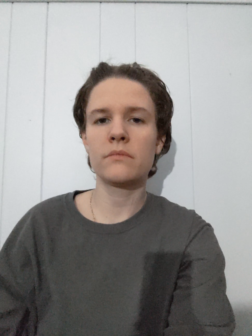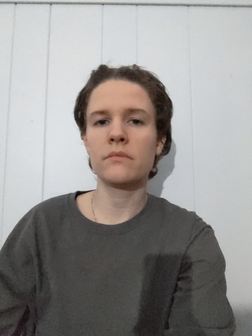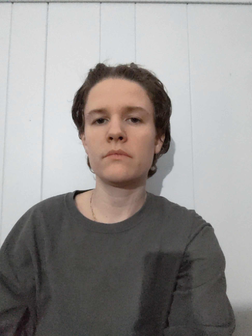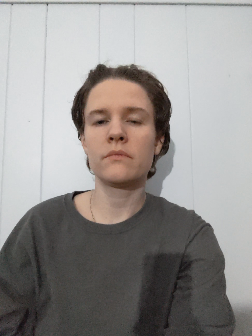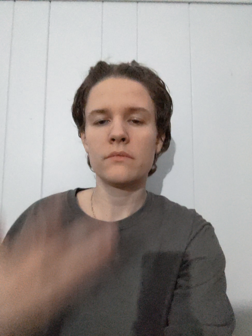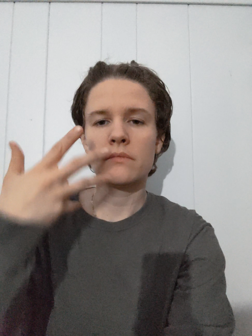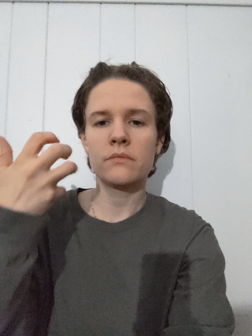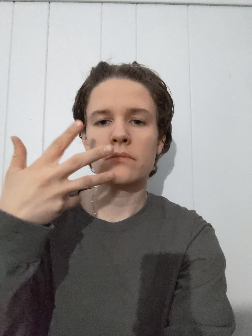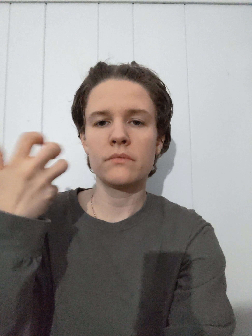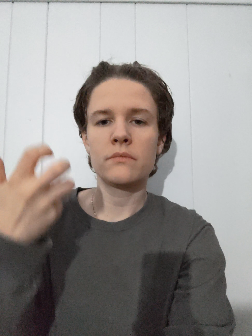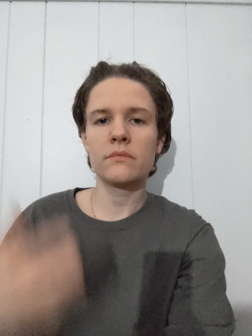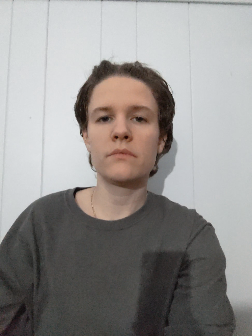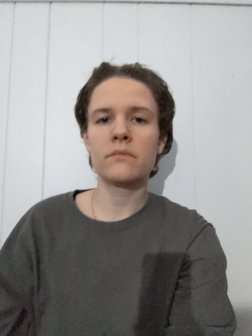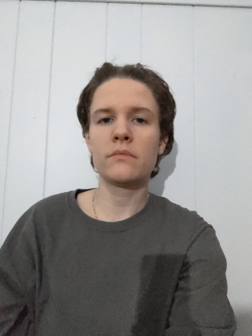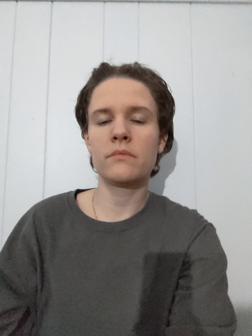tiger